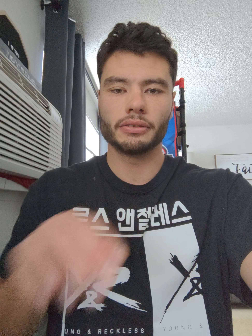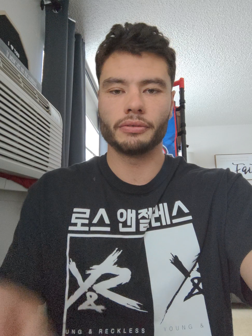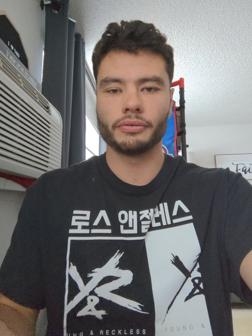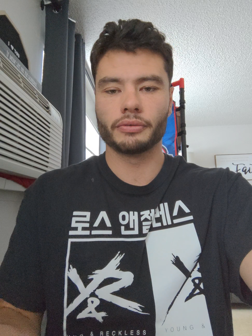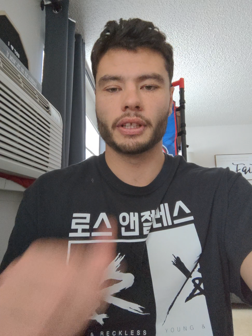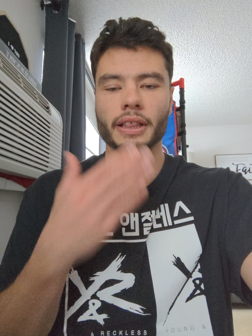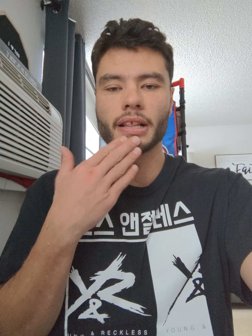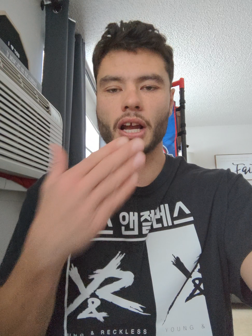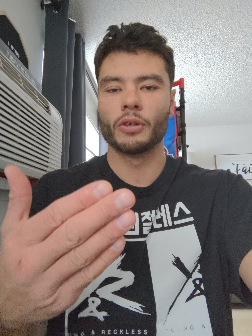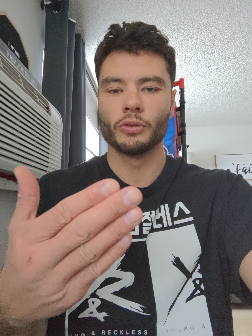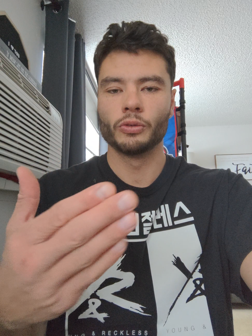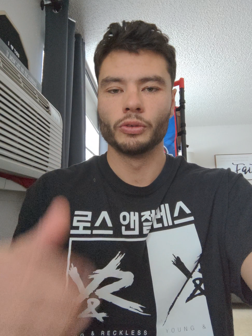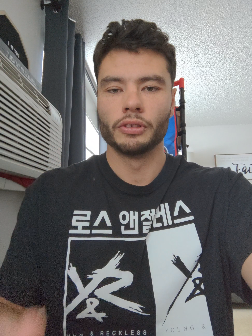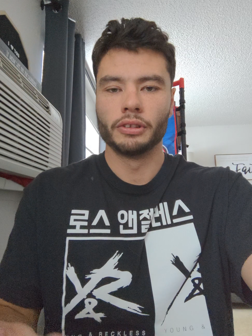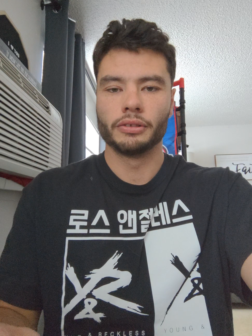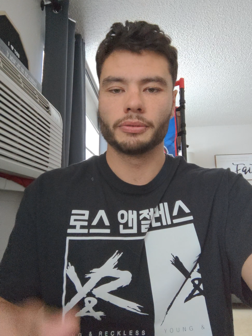thank you